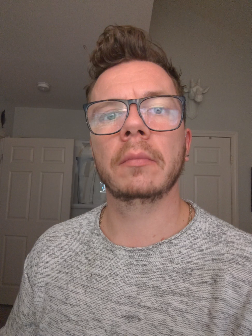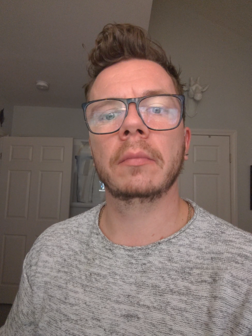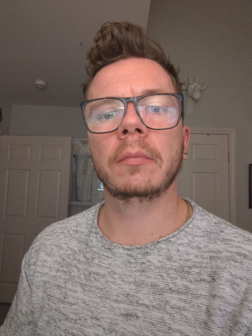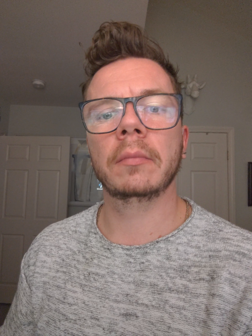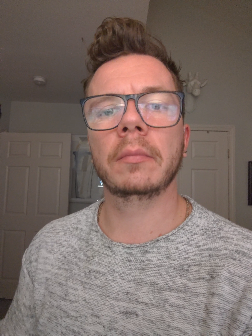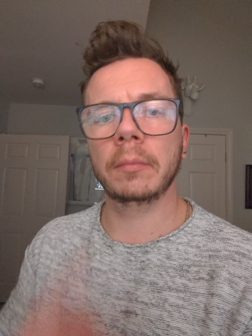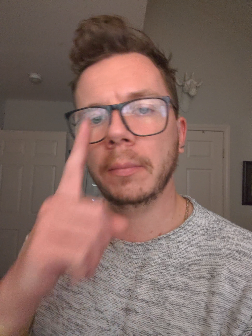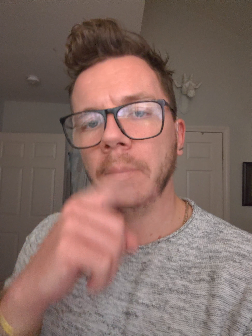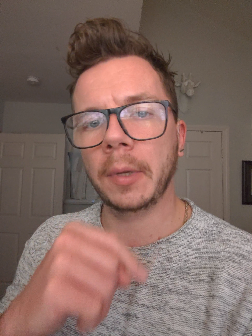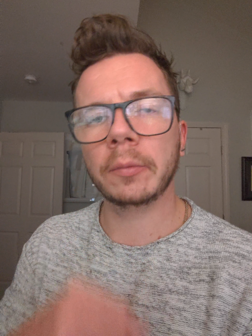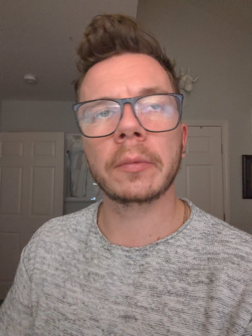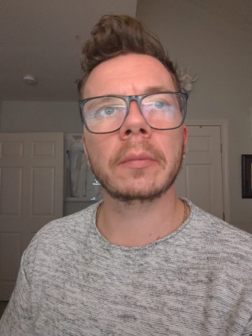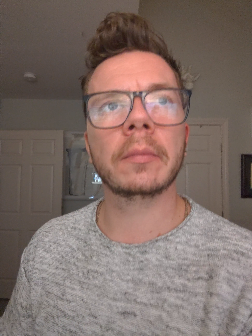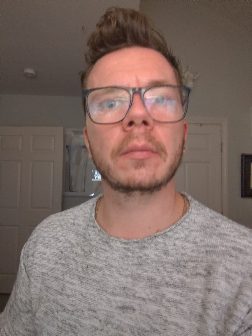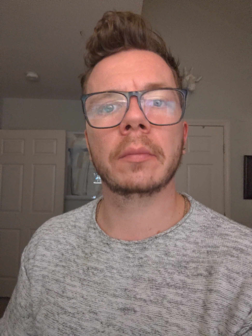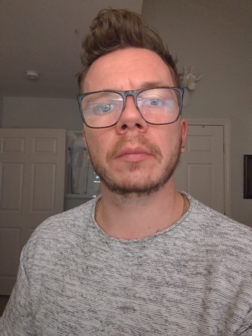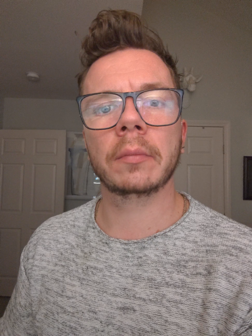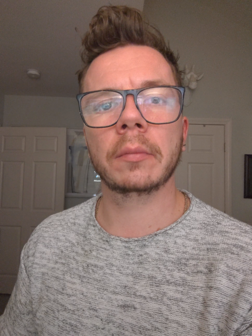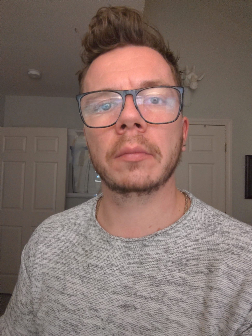mouse